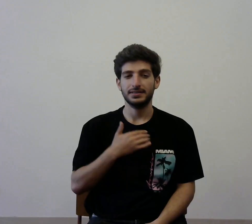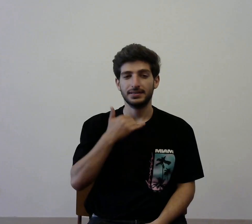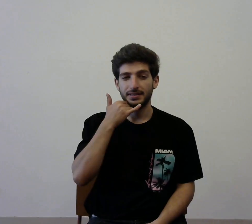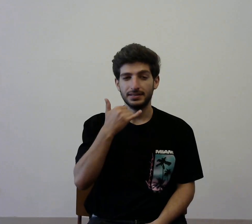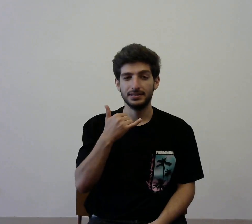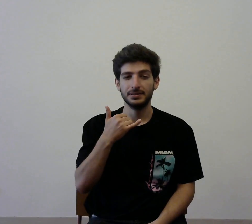zəng